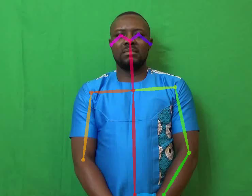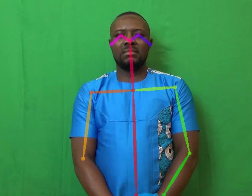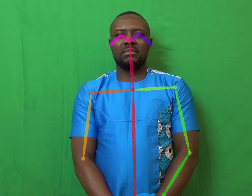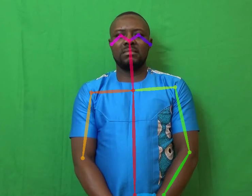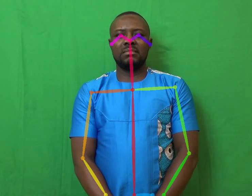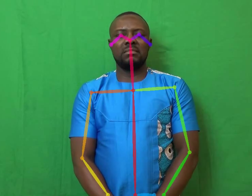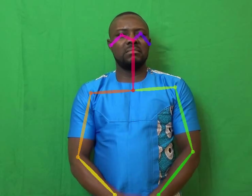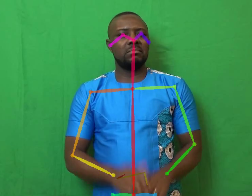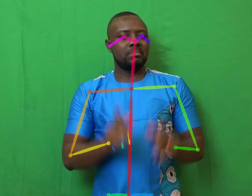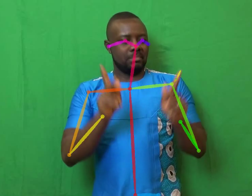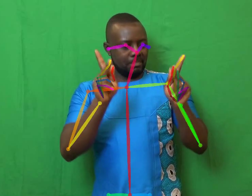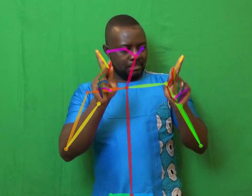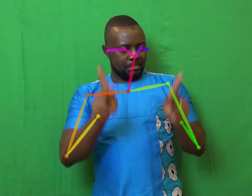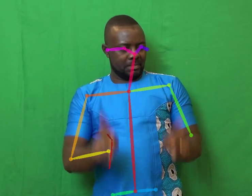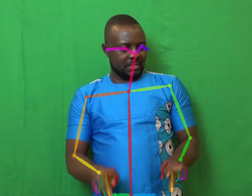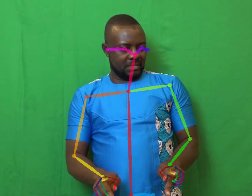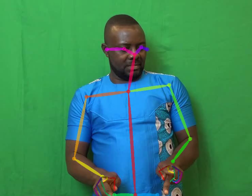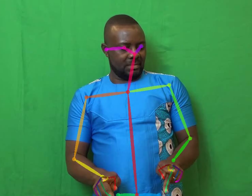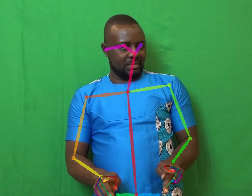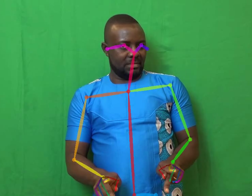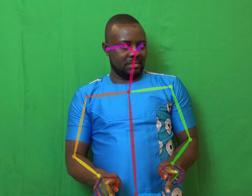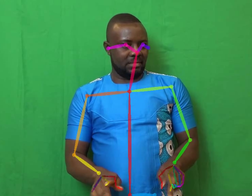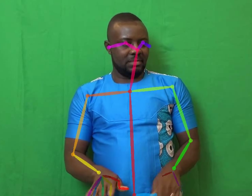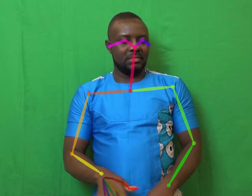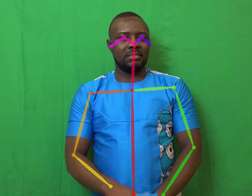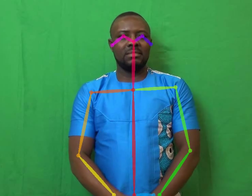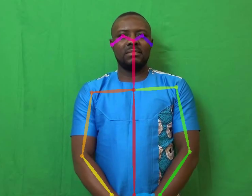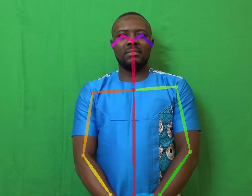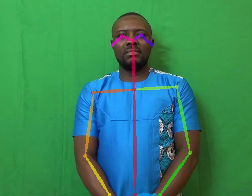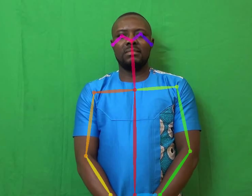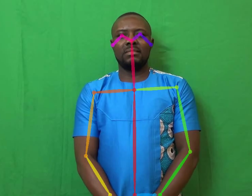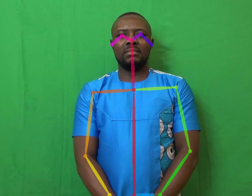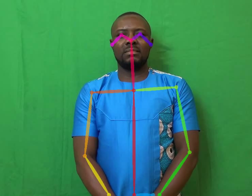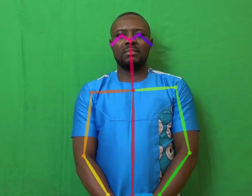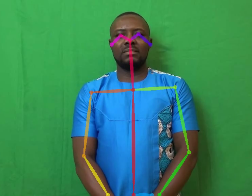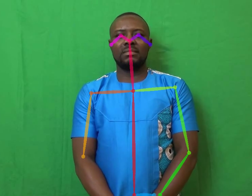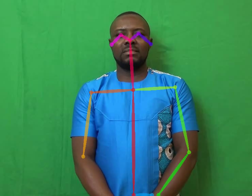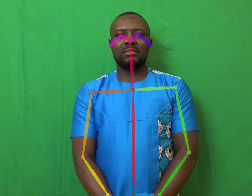person